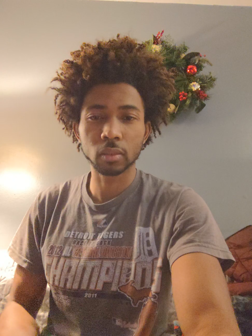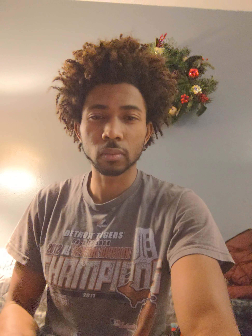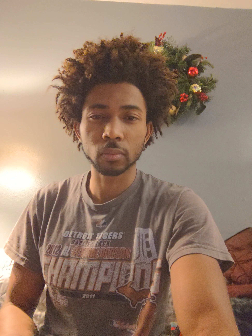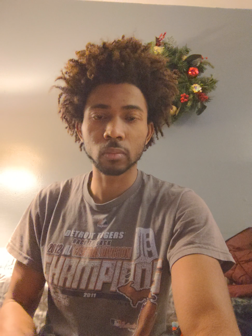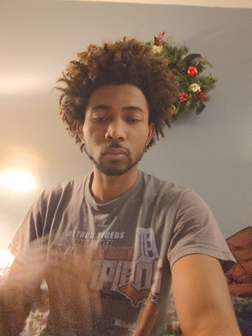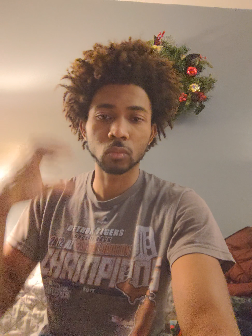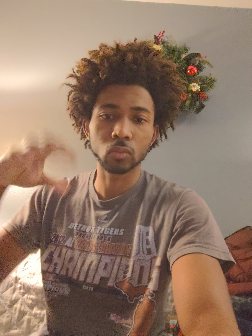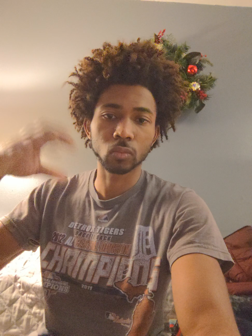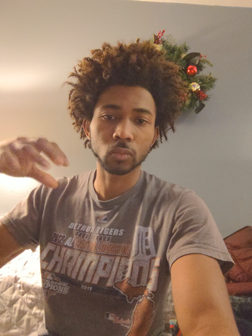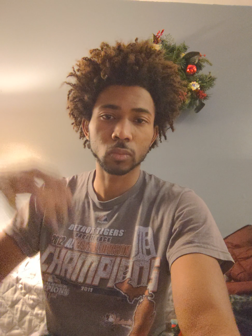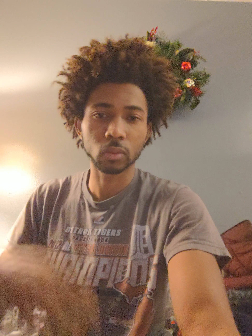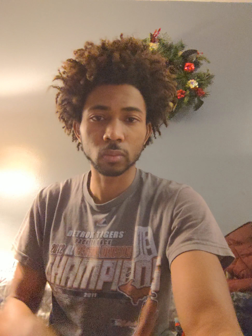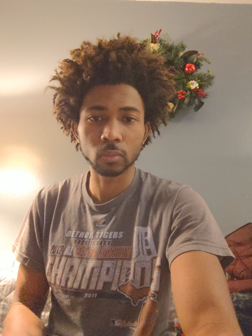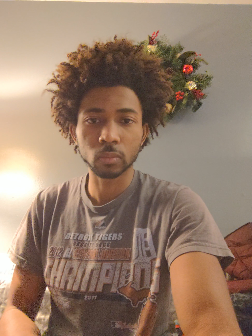rain